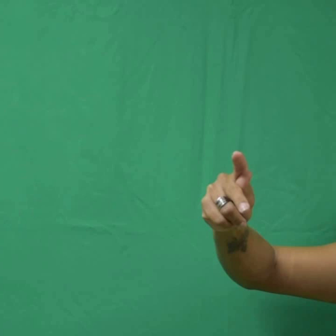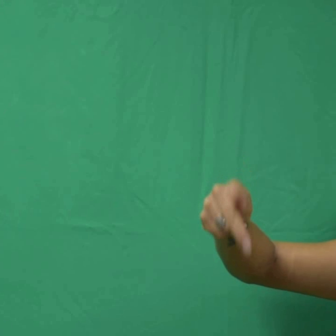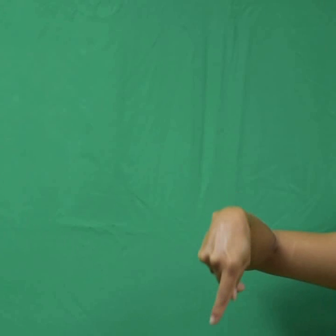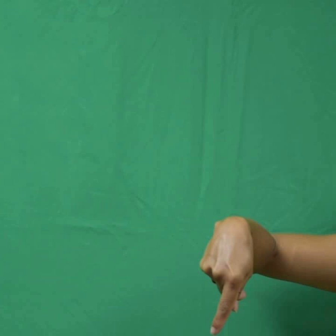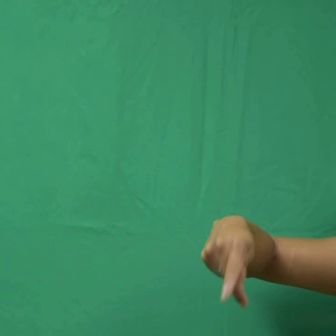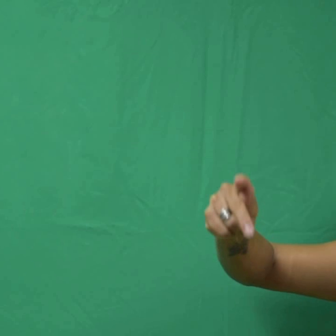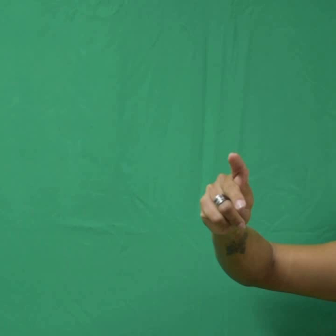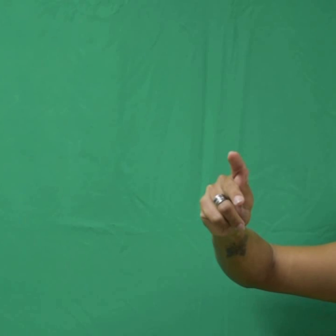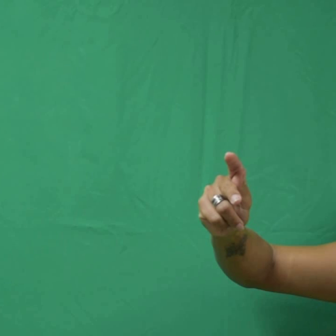K